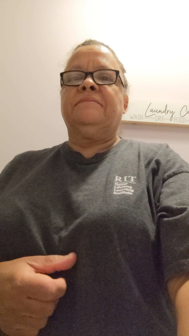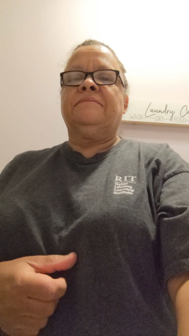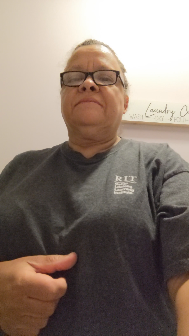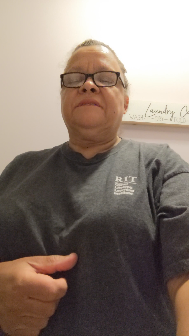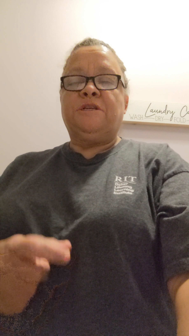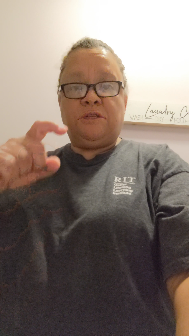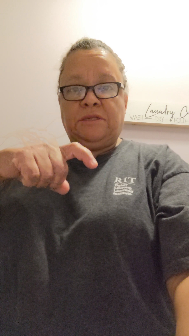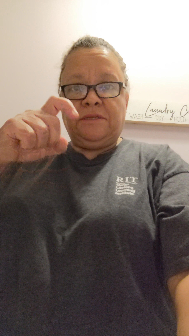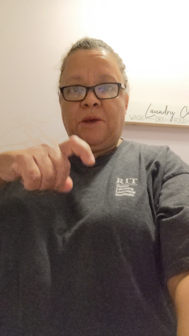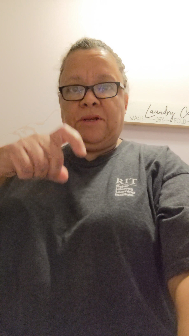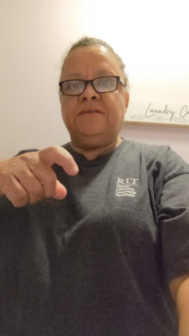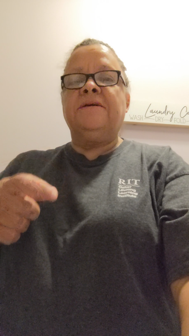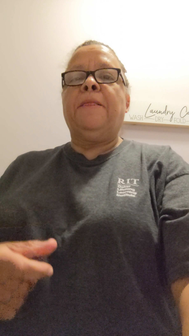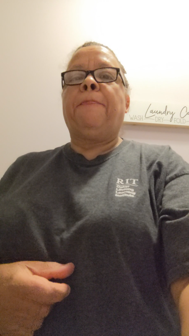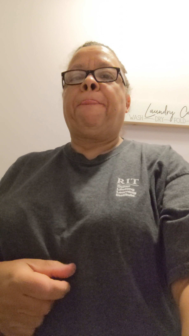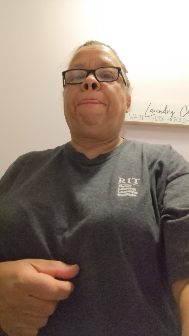should